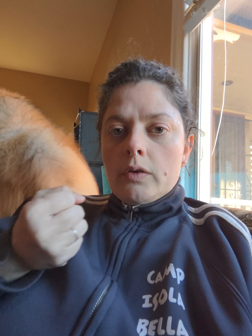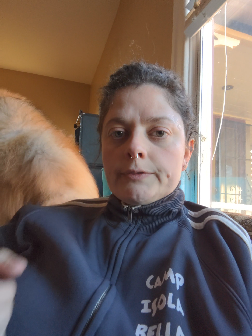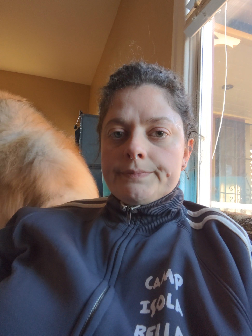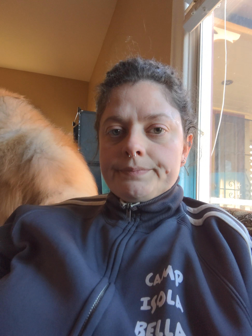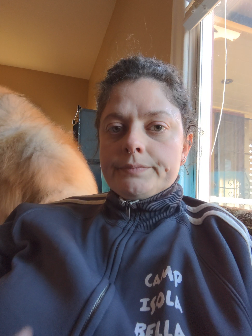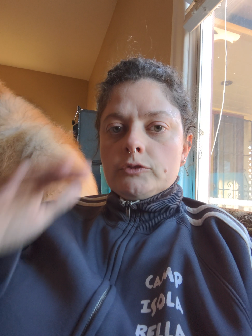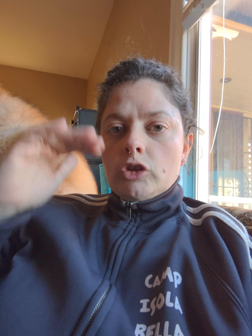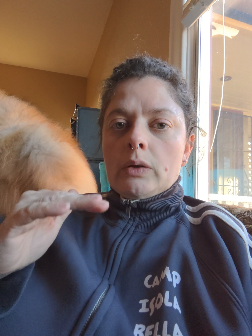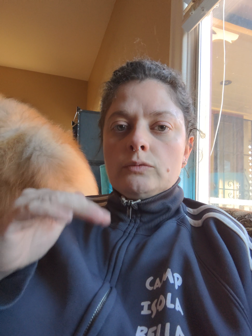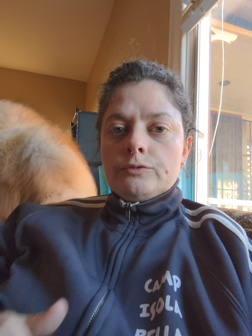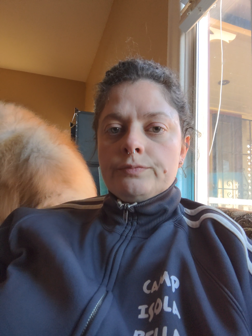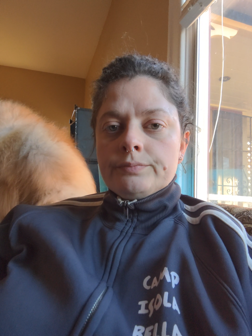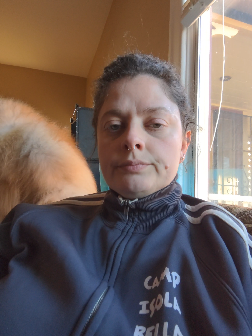child